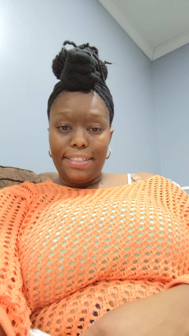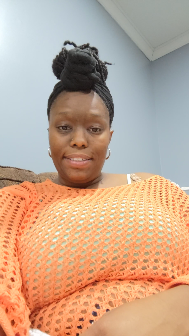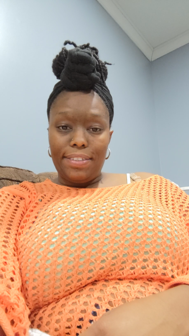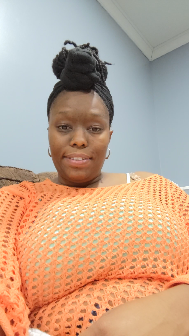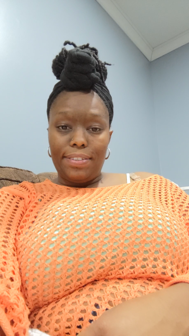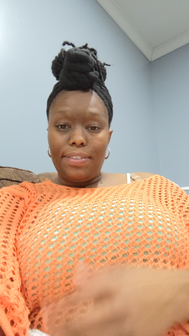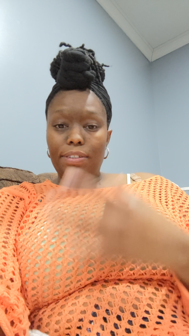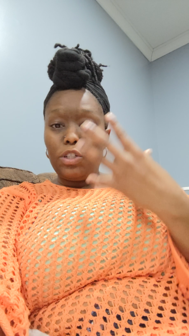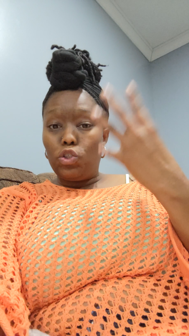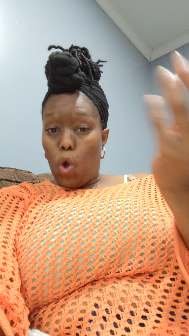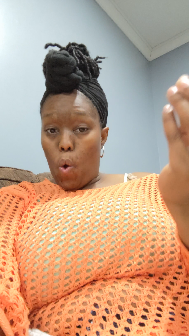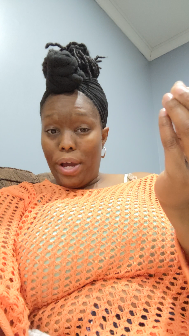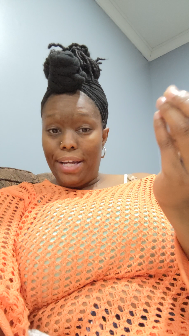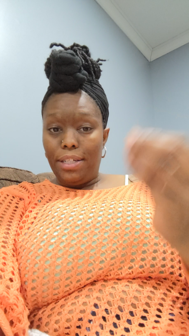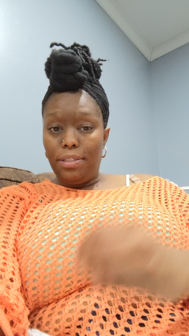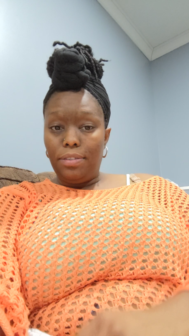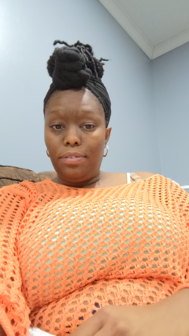going to